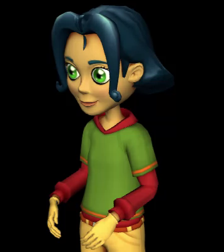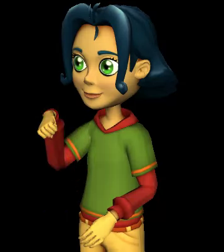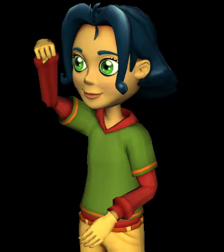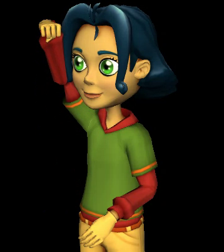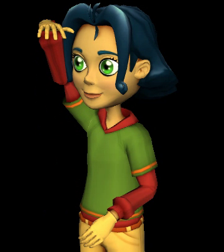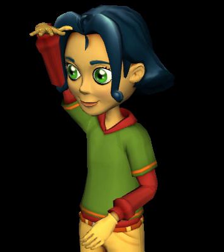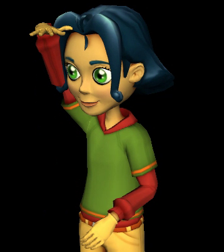ضوء